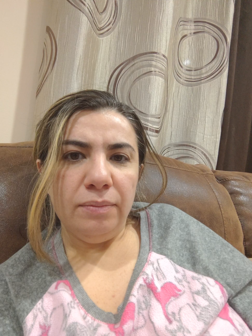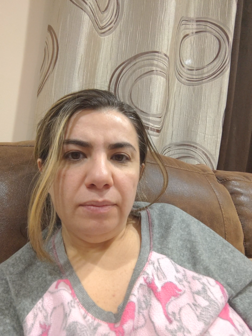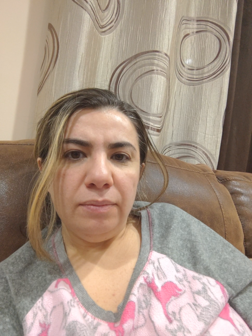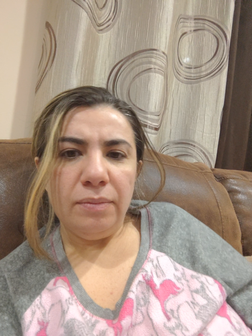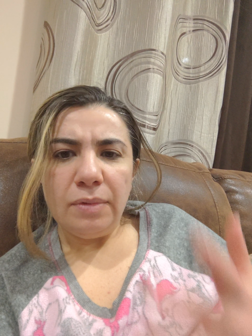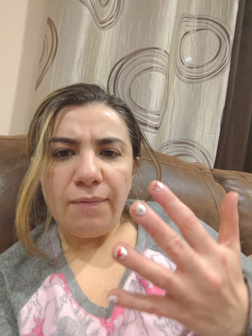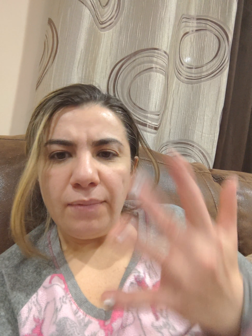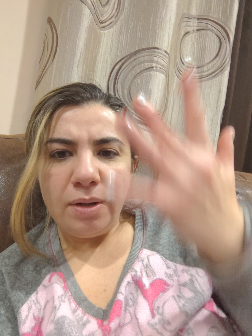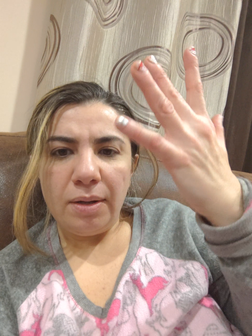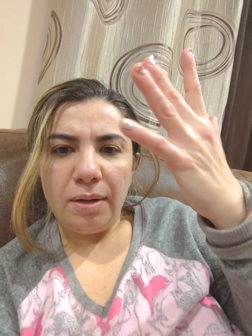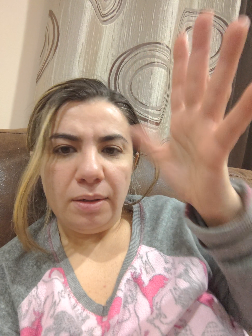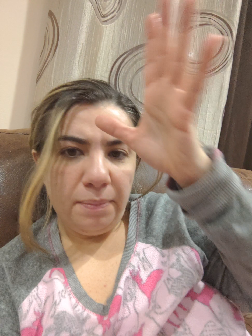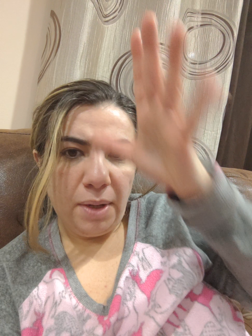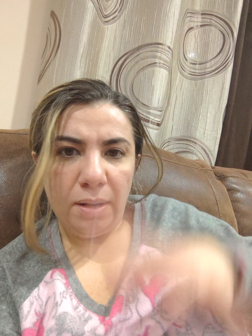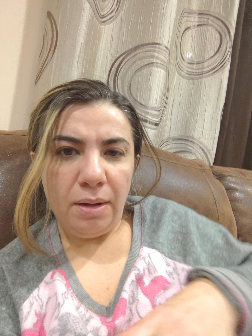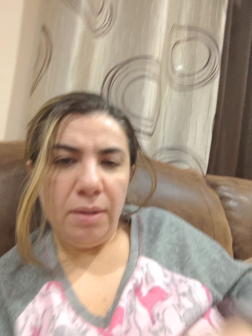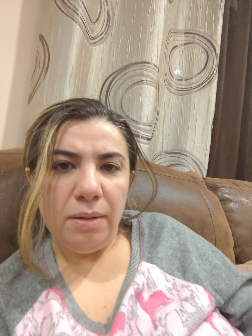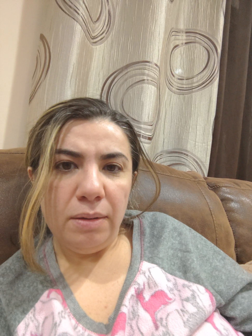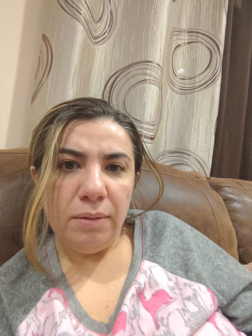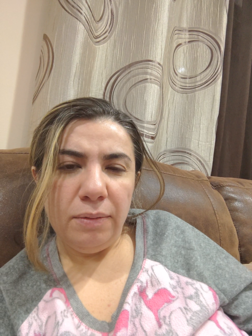fireman